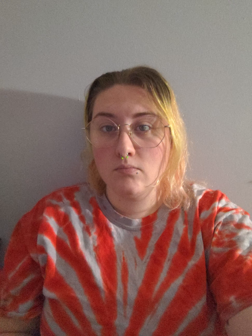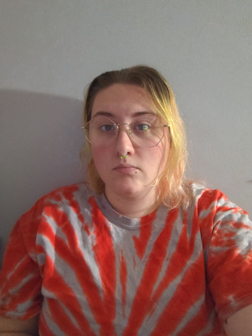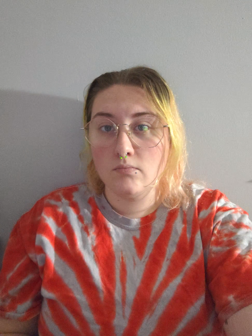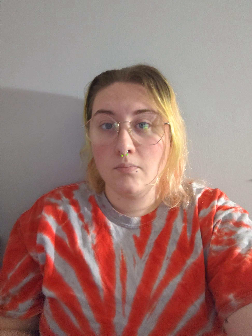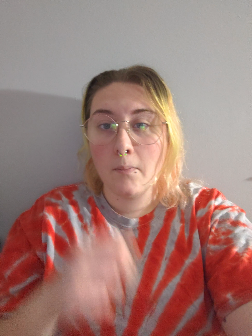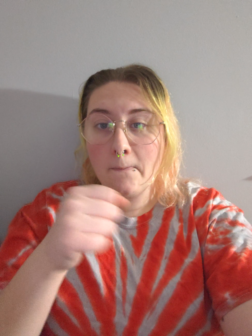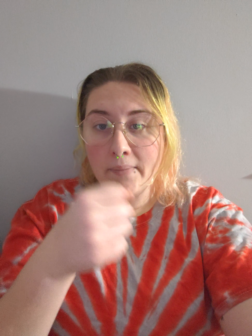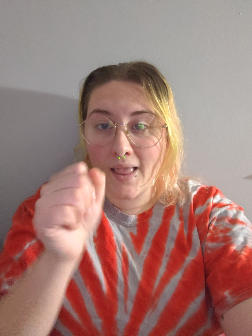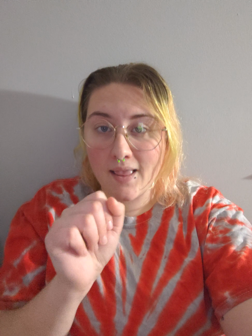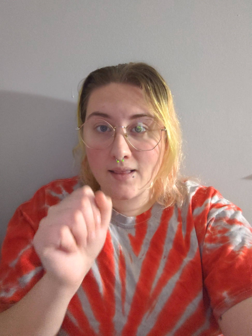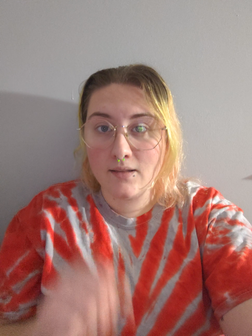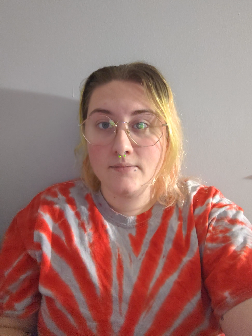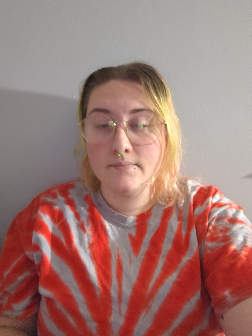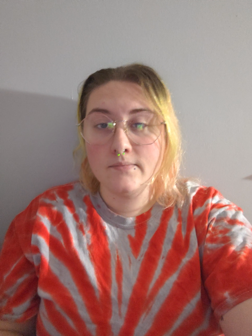make